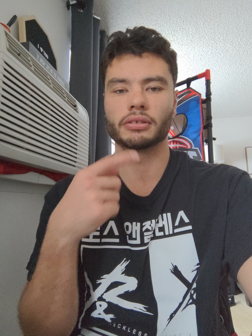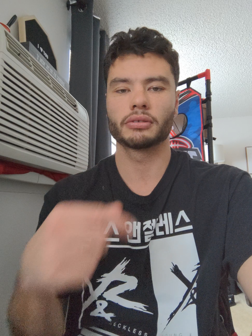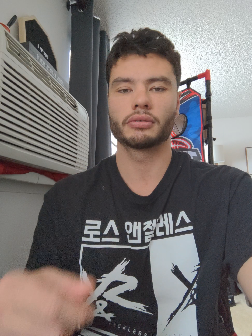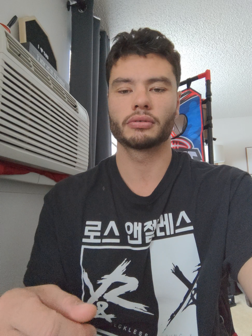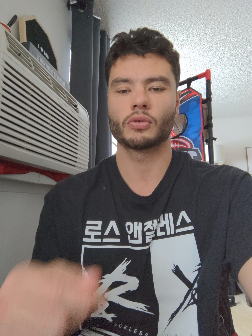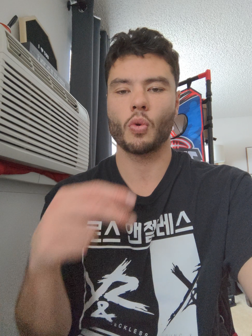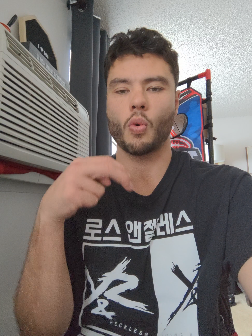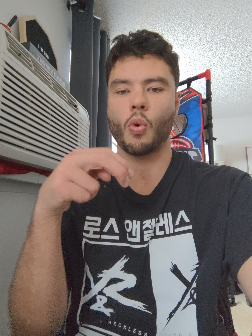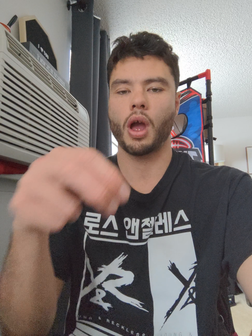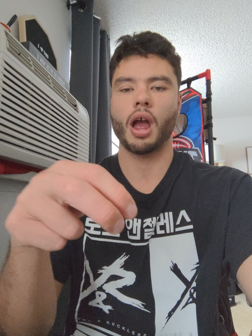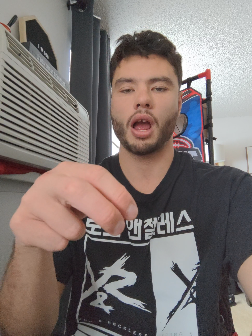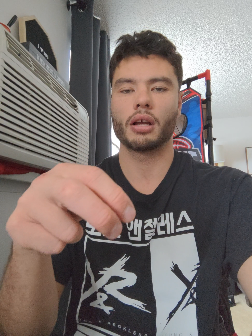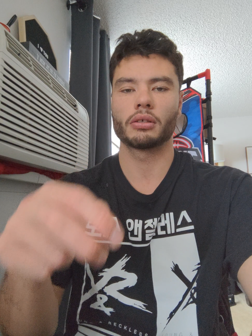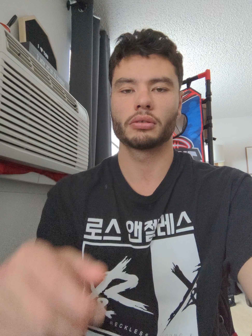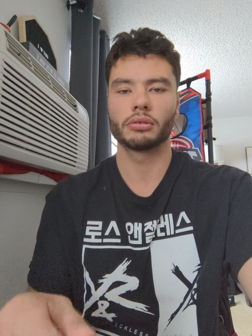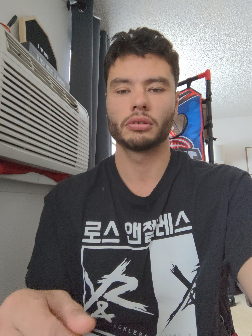ride